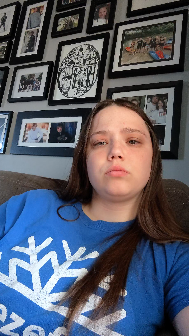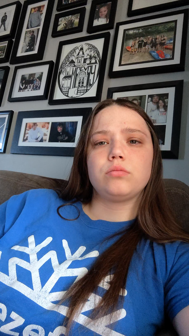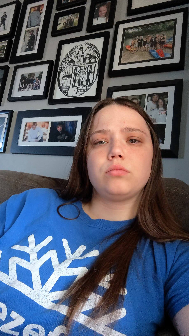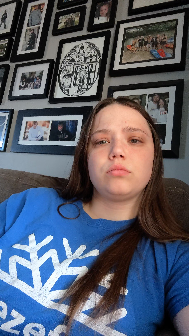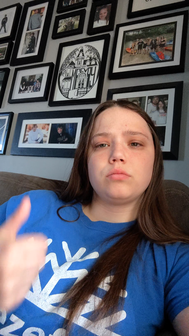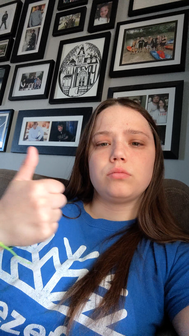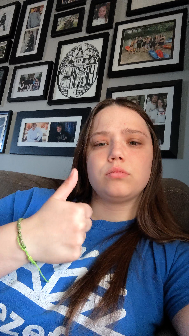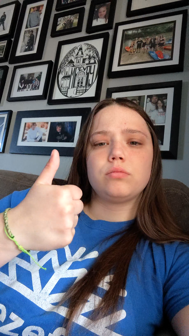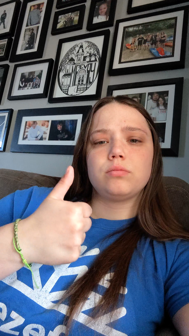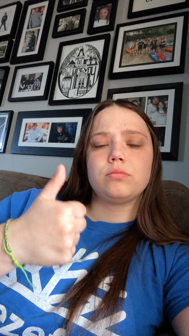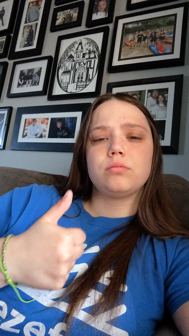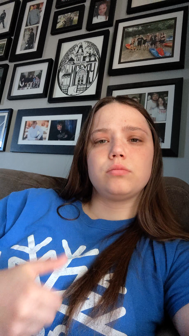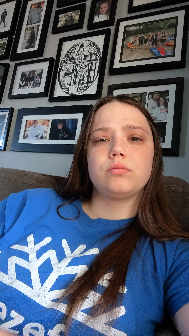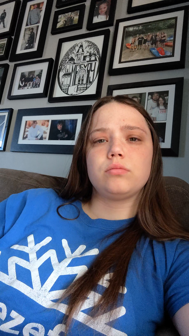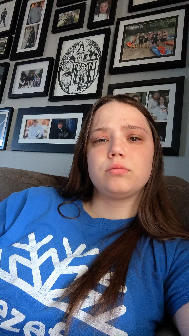game